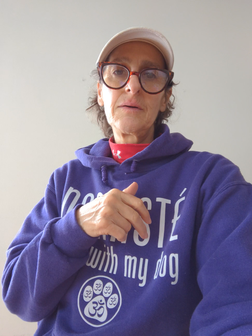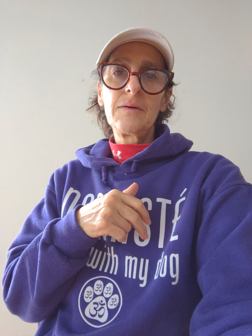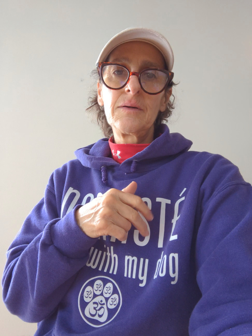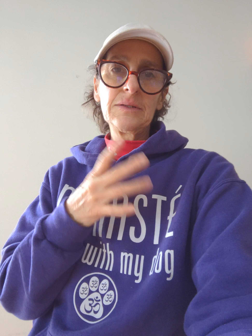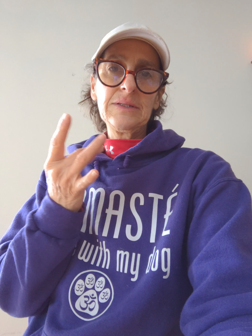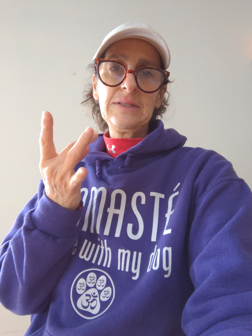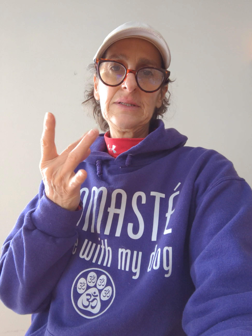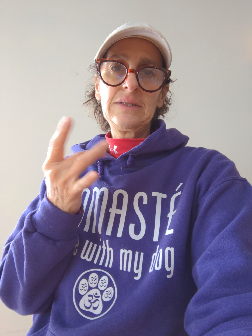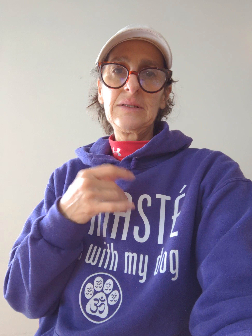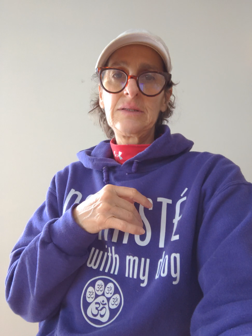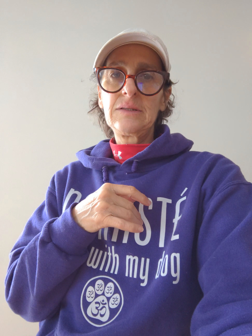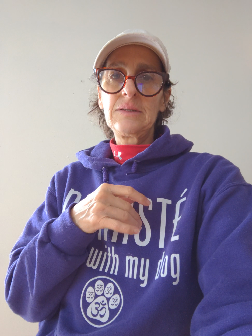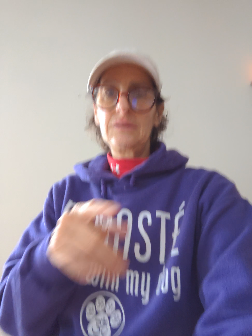sticky